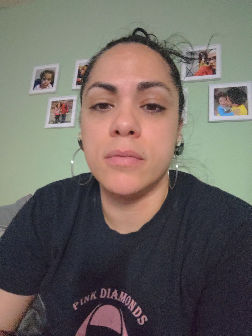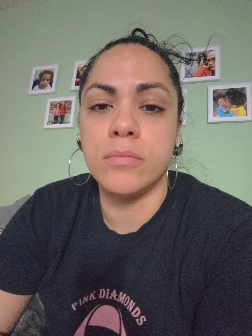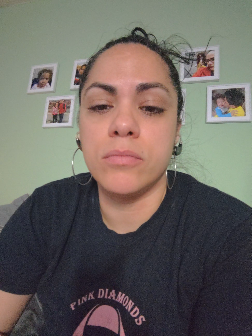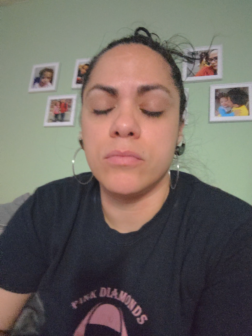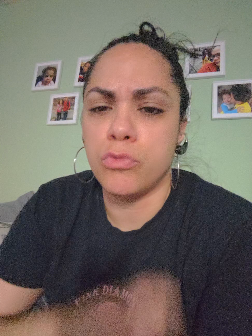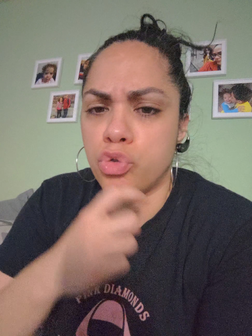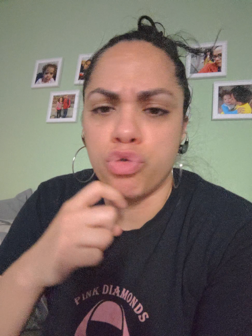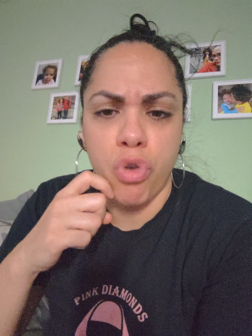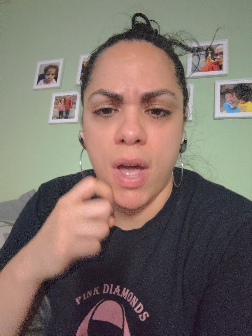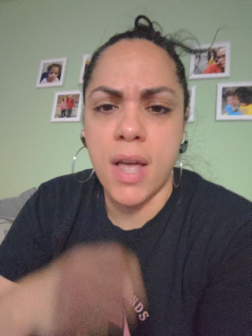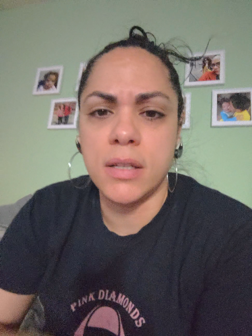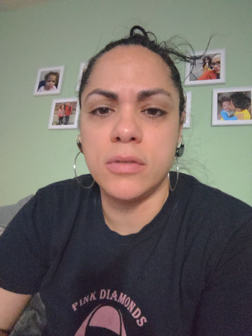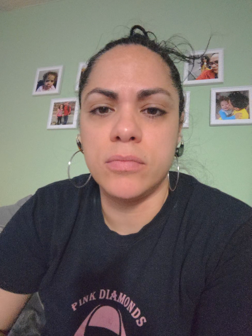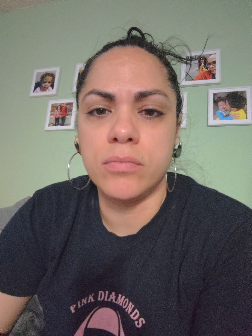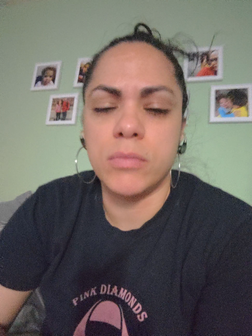dry